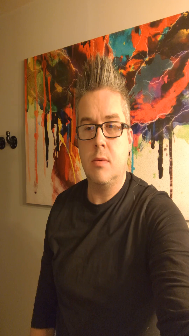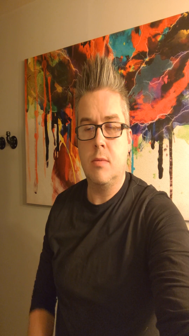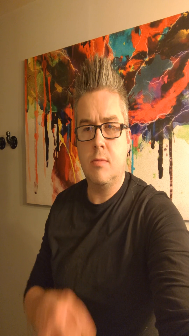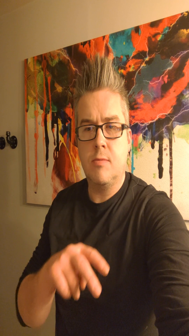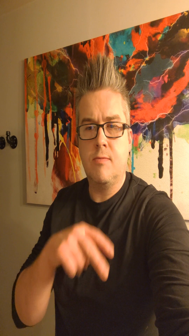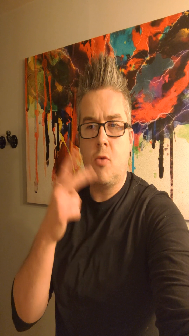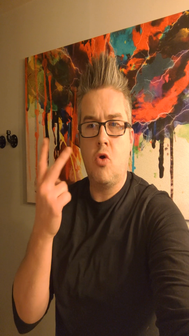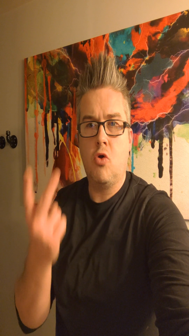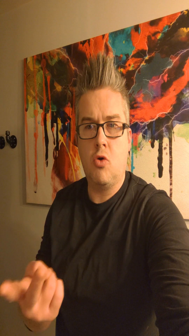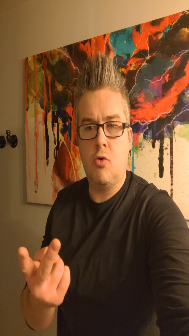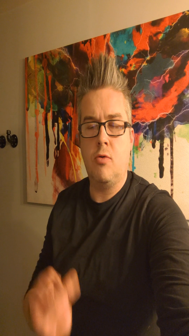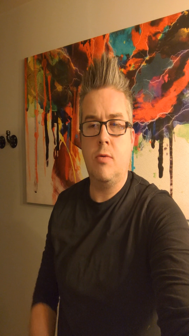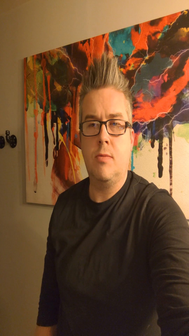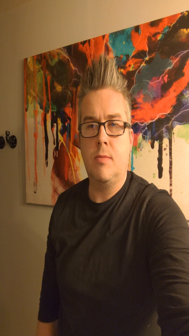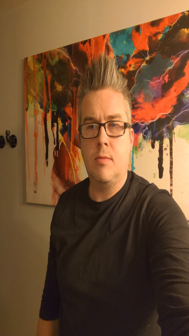fall